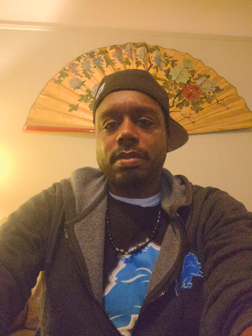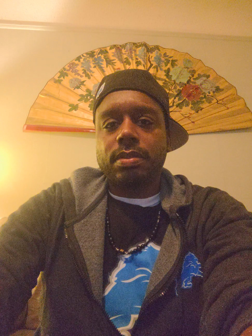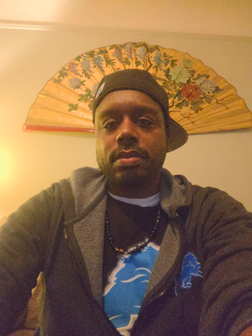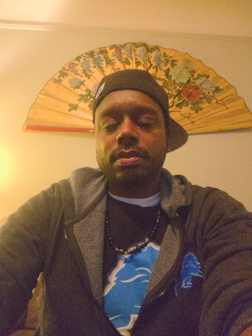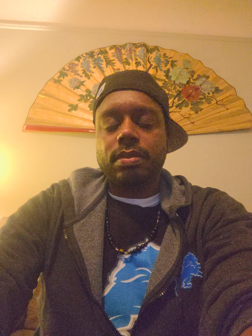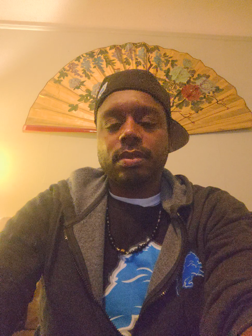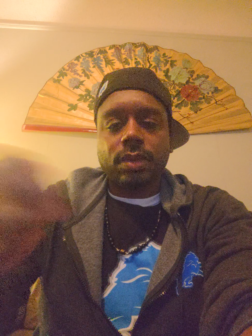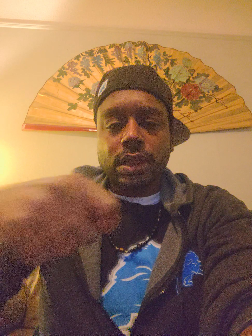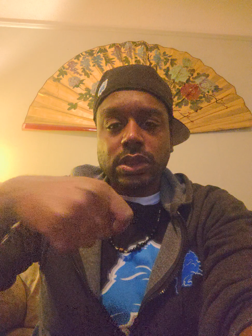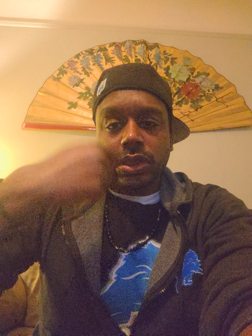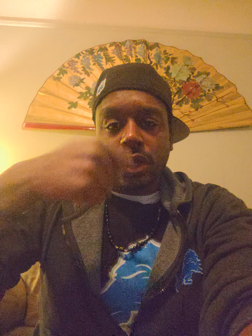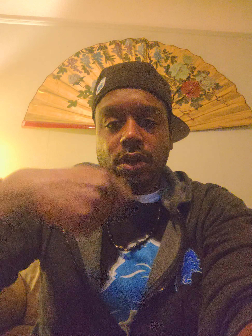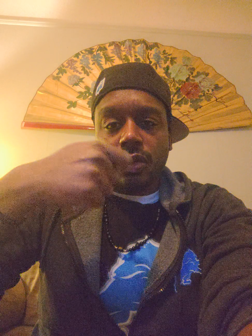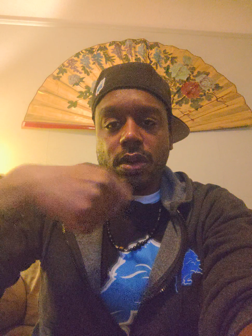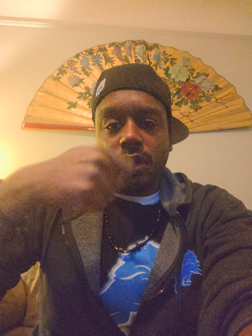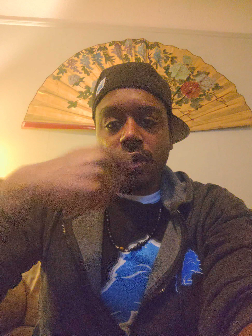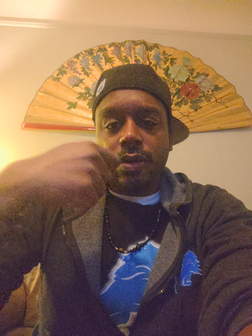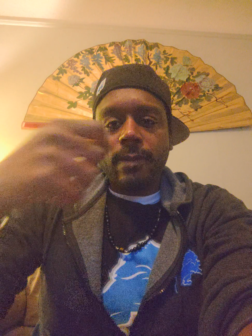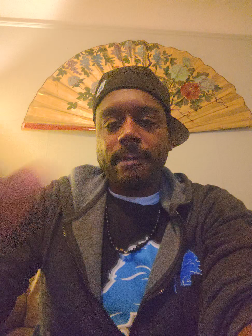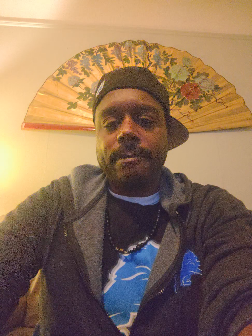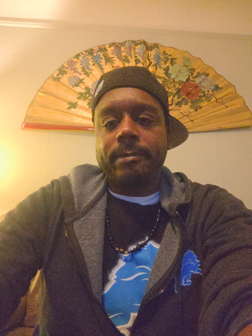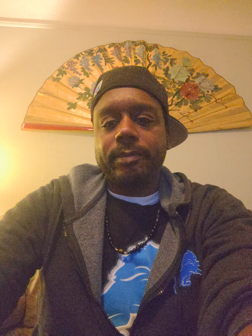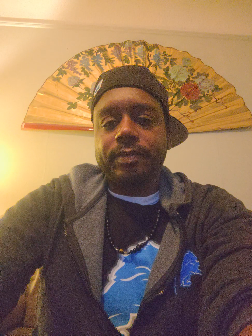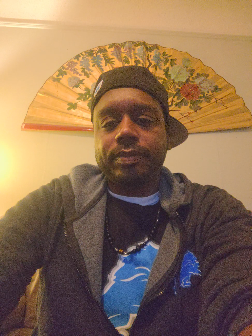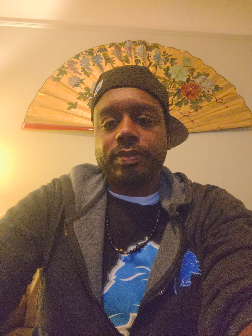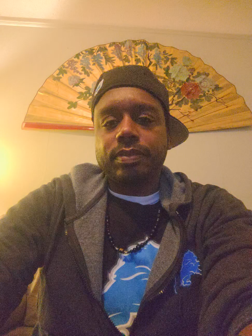cereal